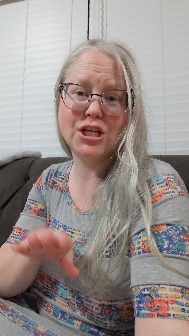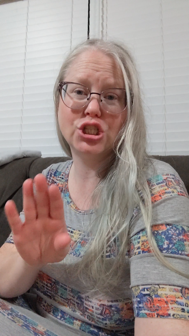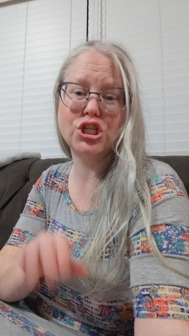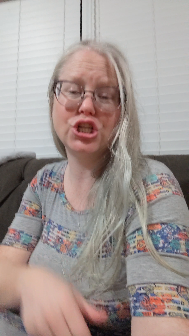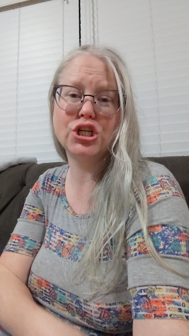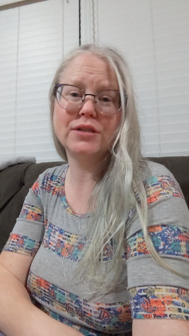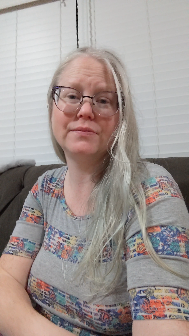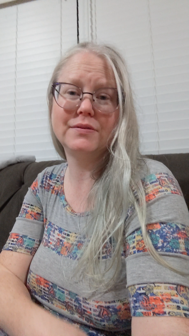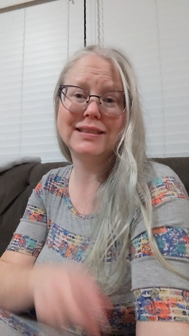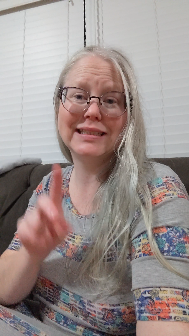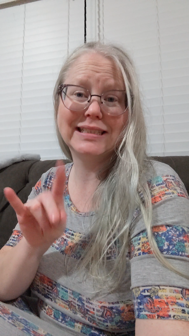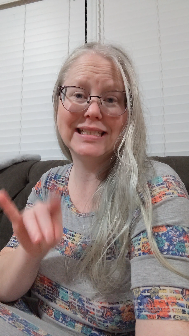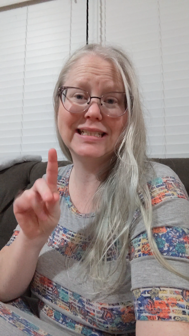did